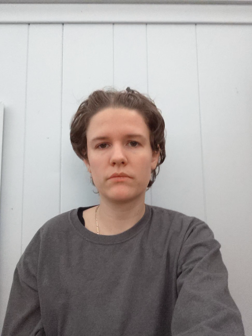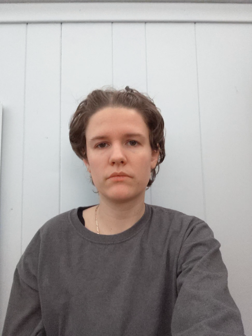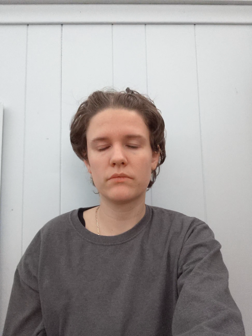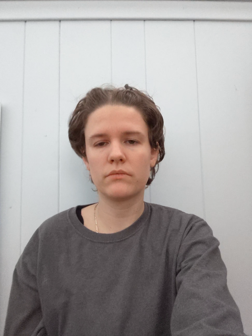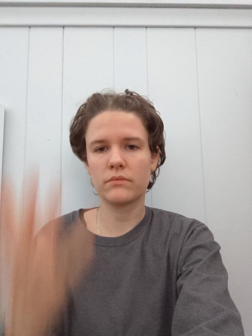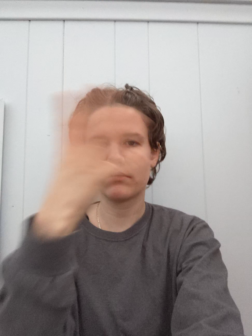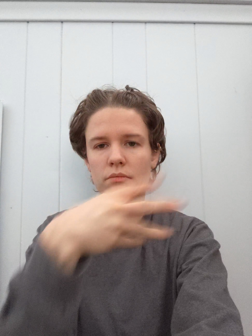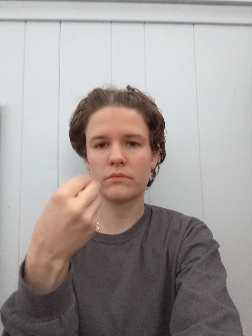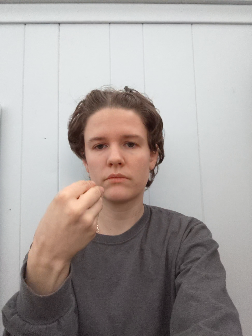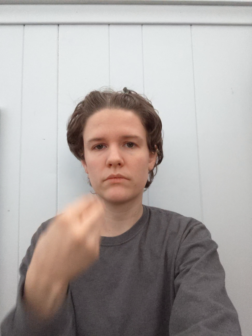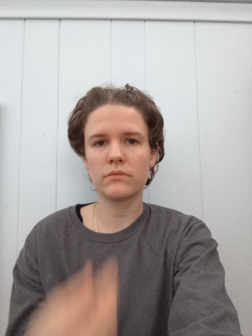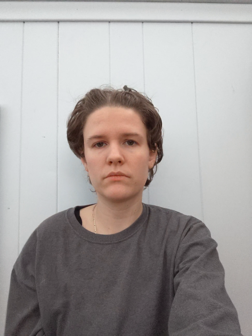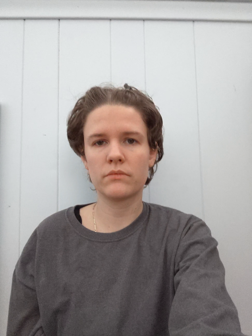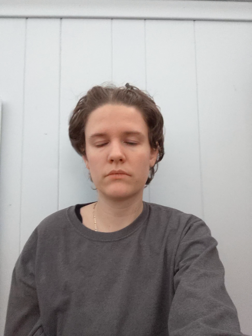pretty